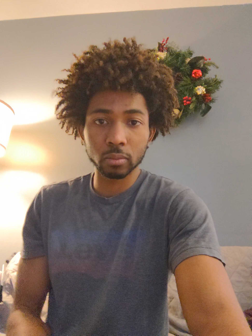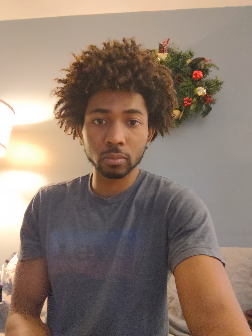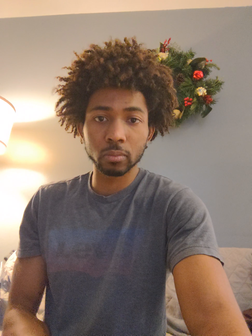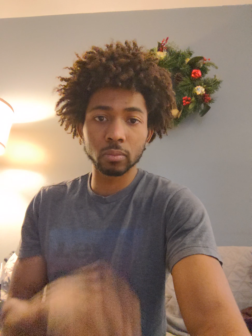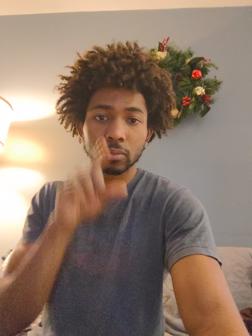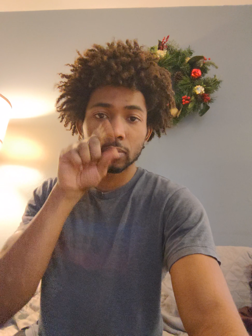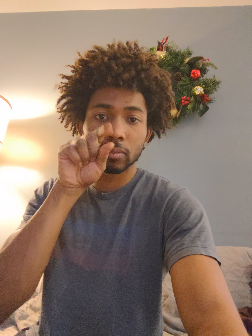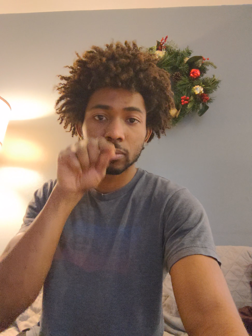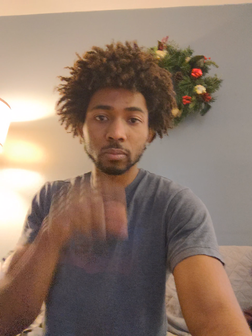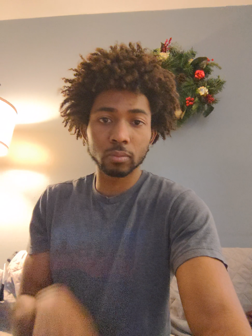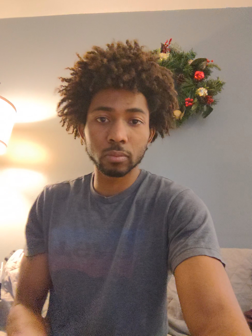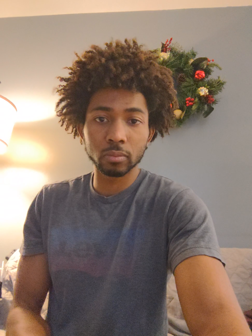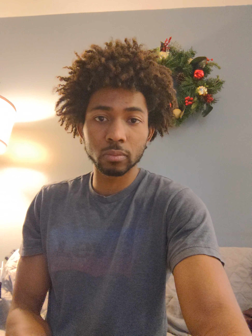bird